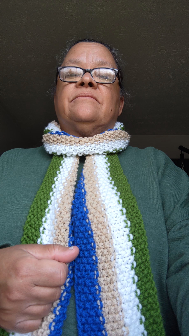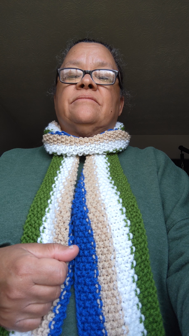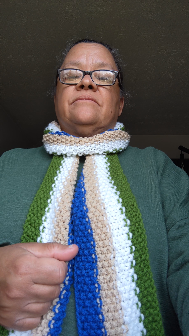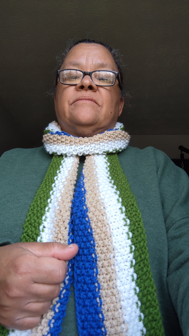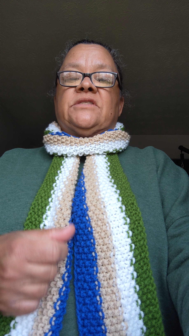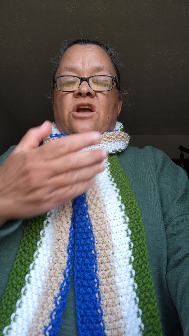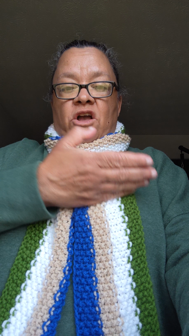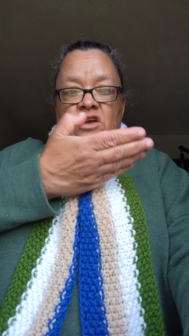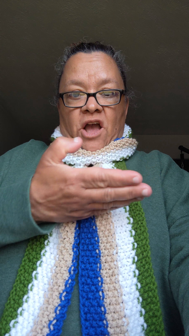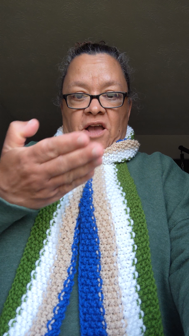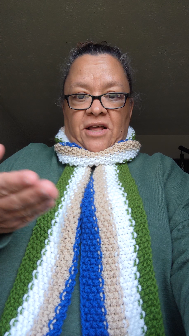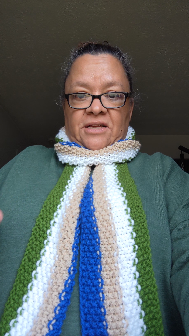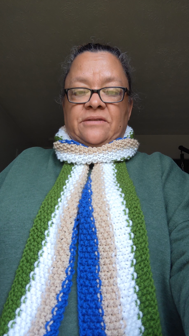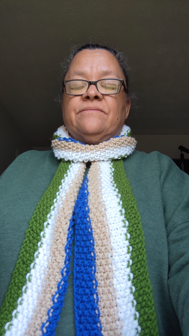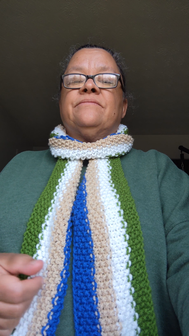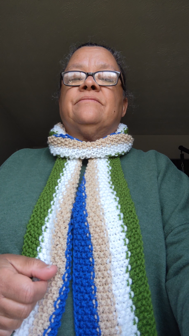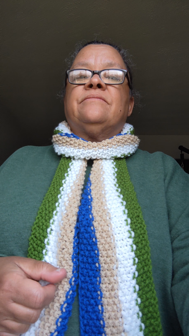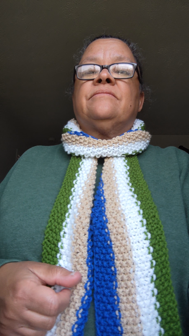carry